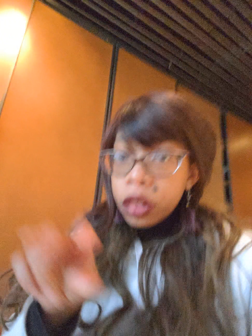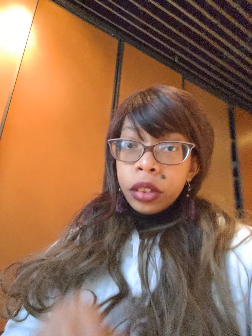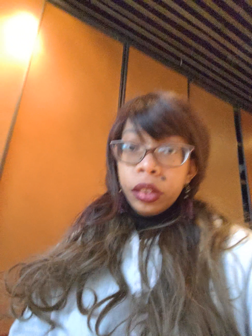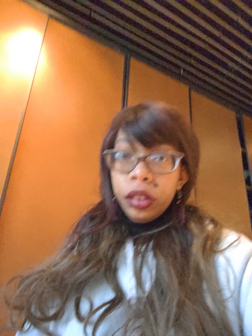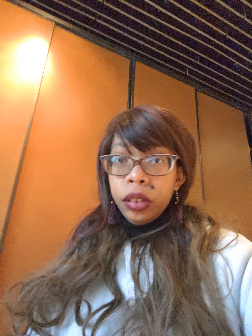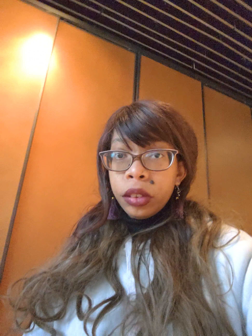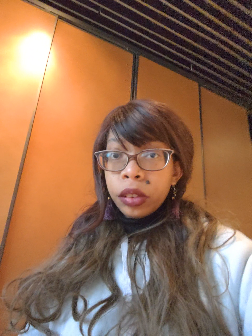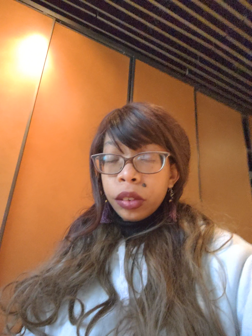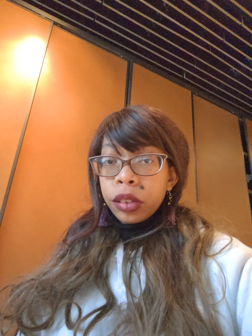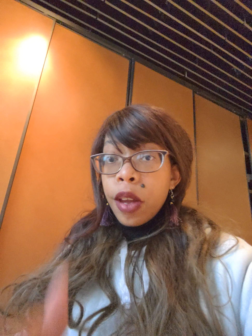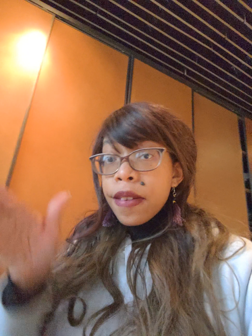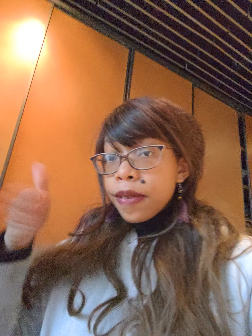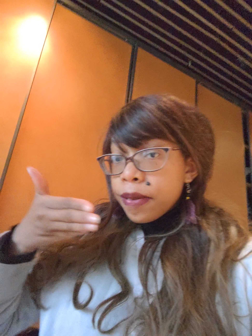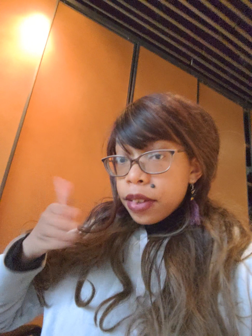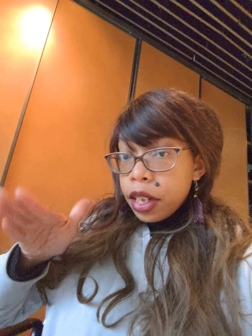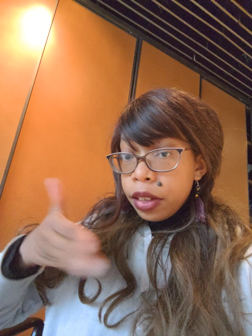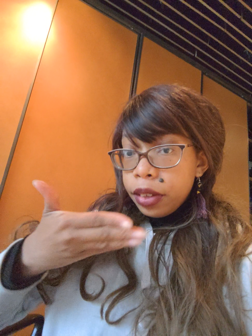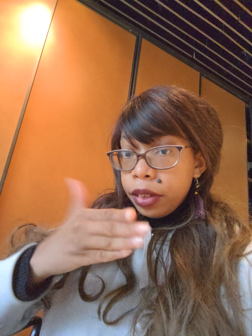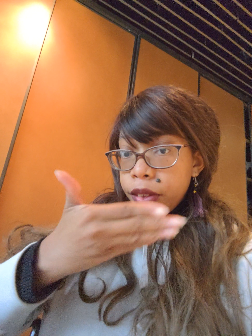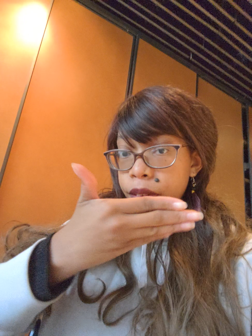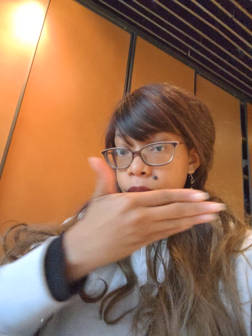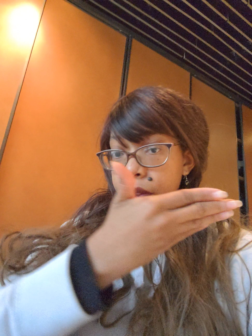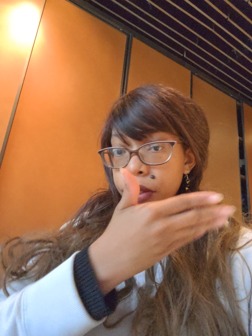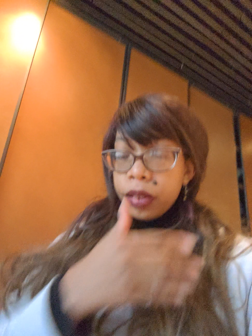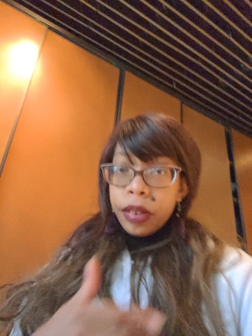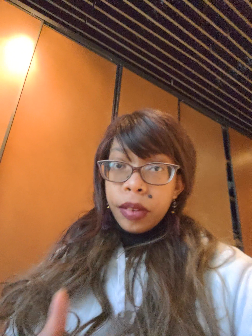fish